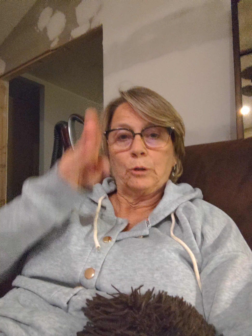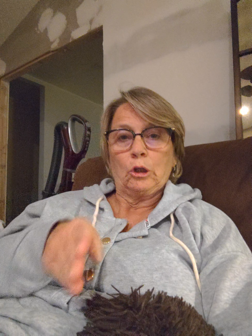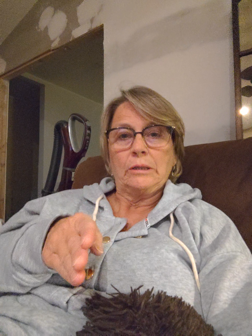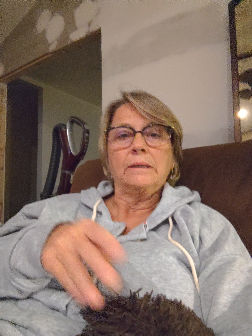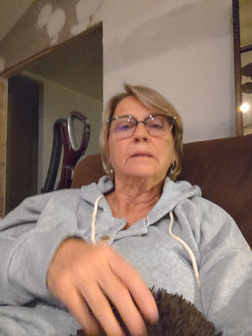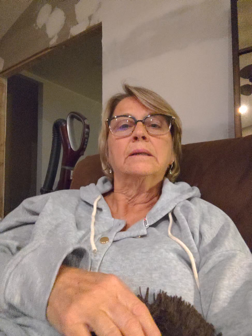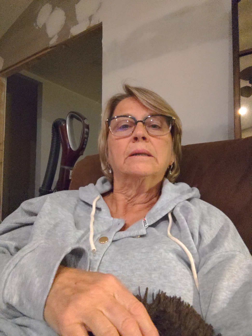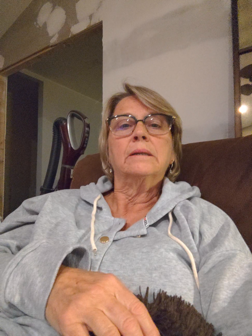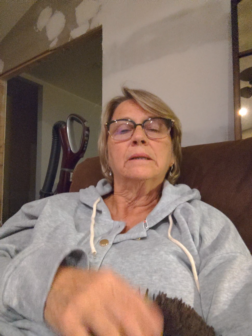person